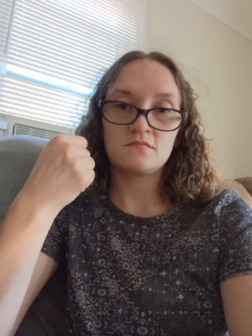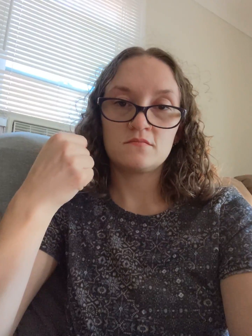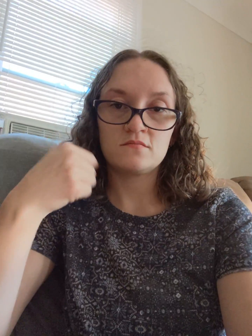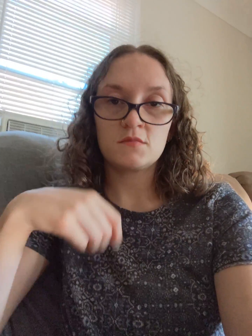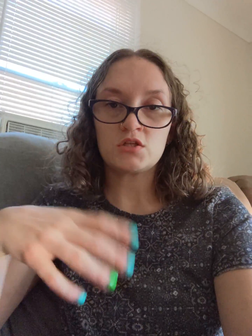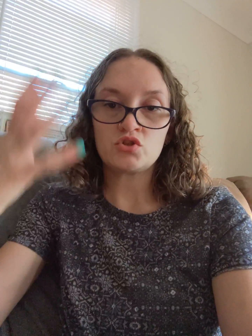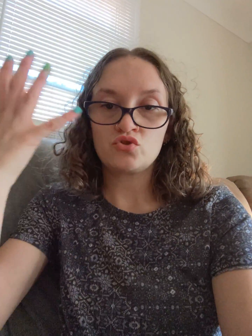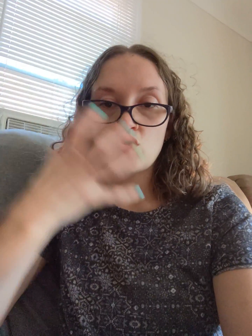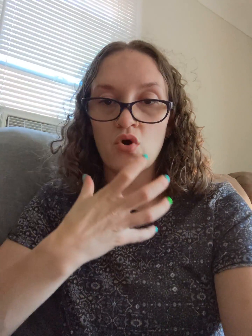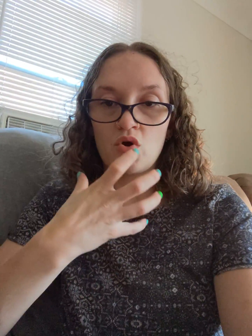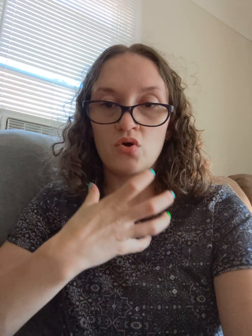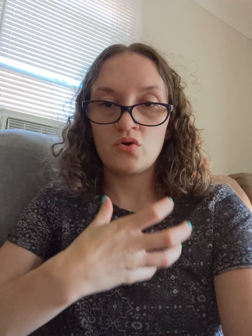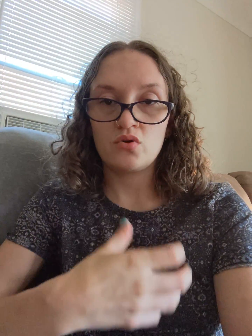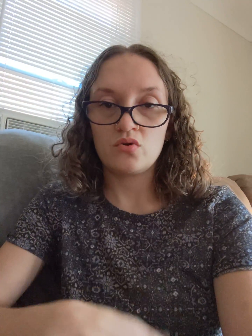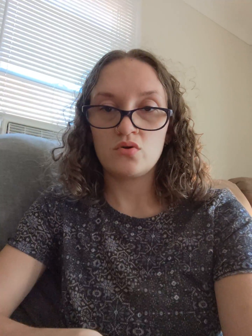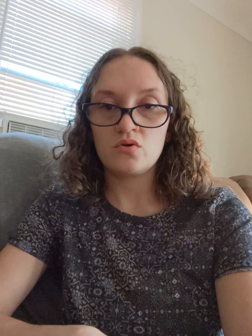dark